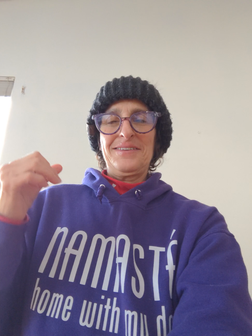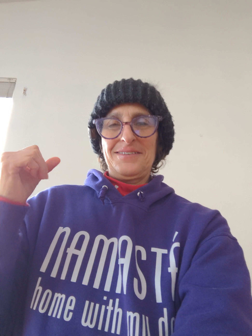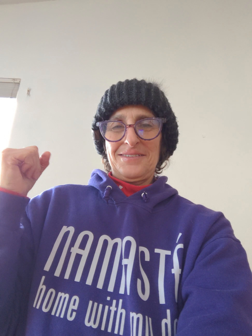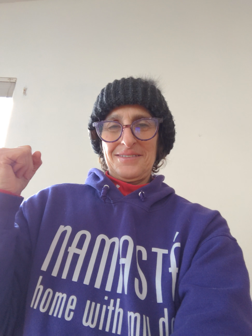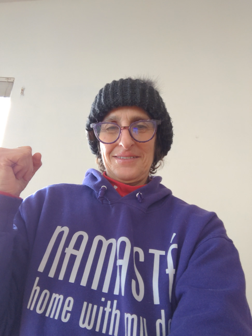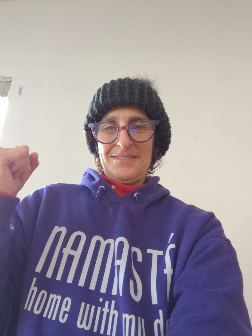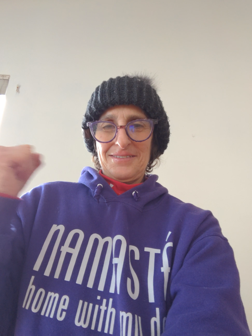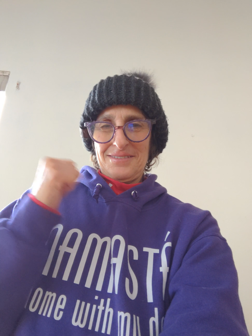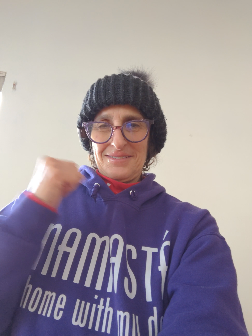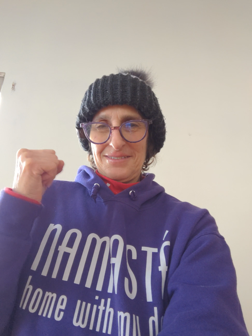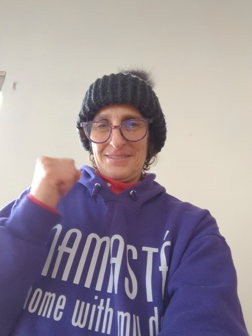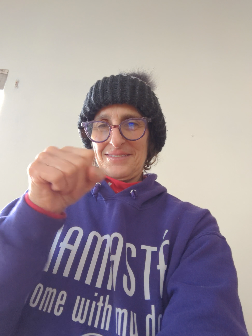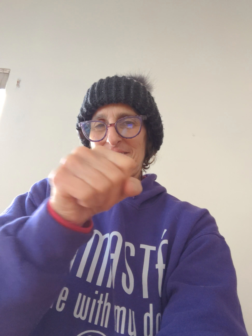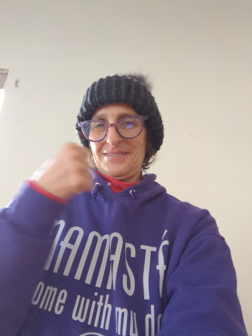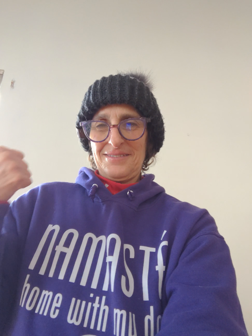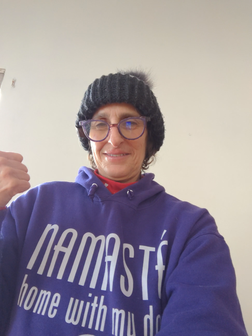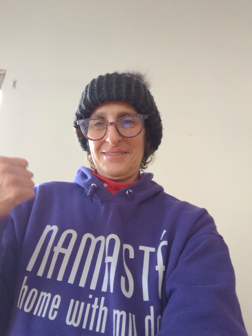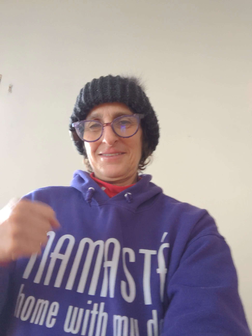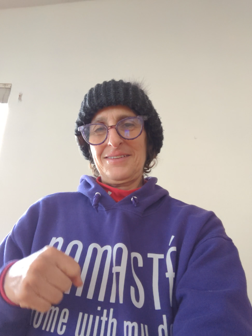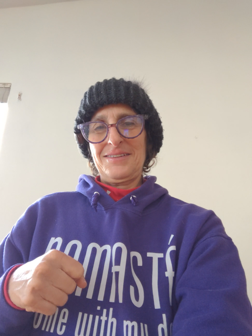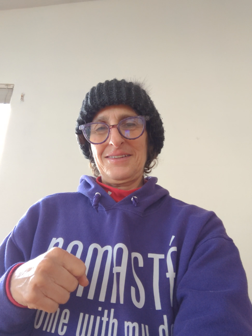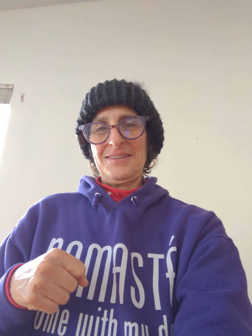refrigerator